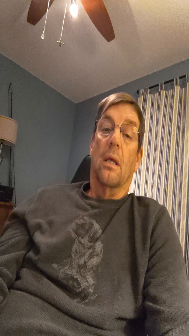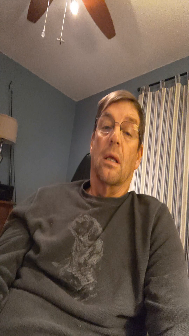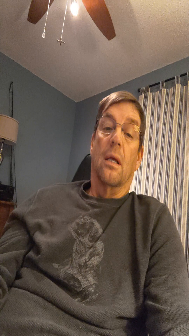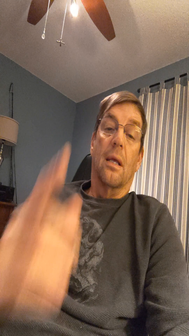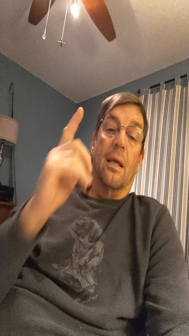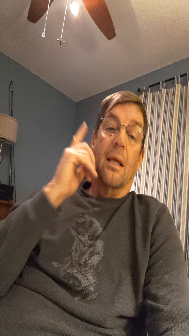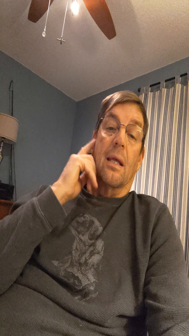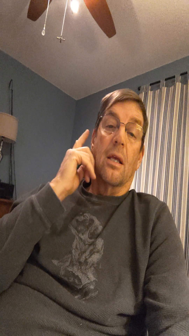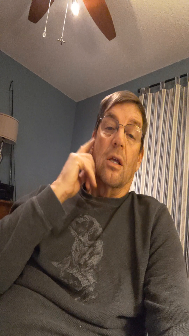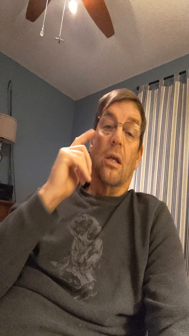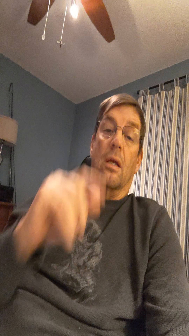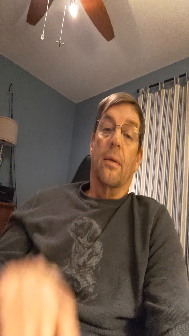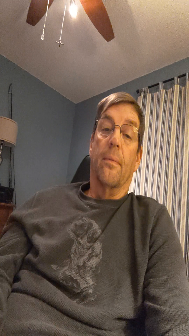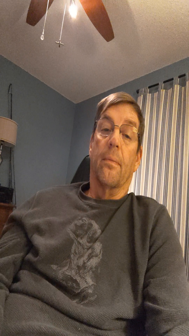hear